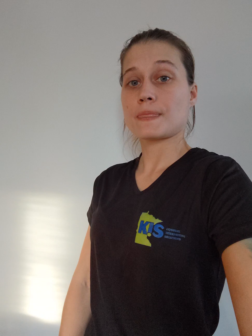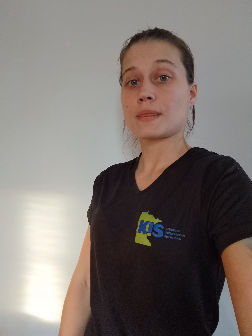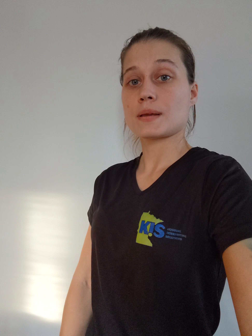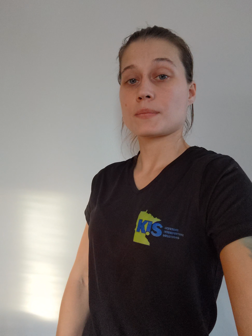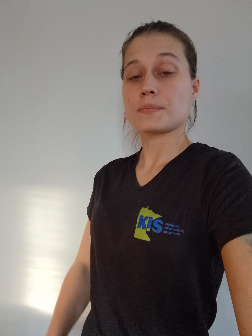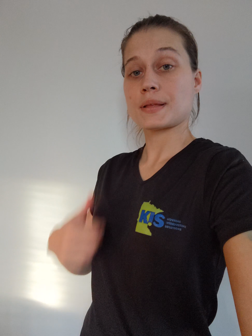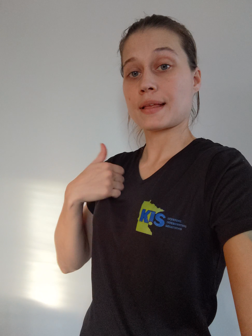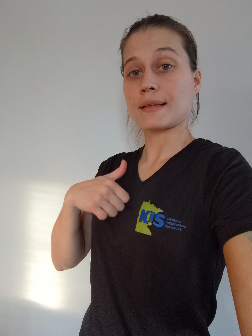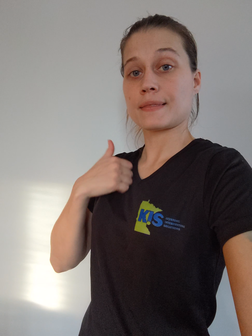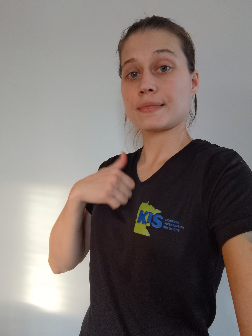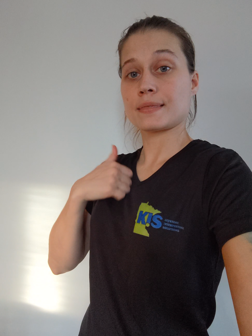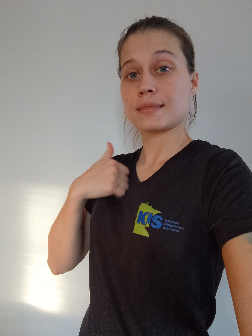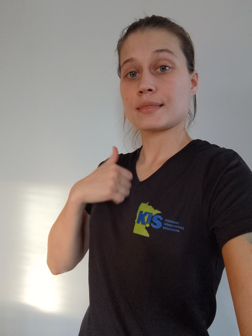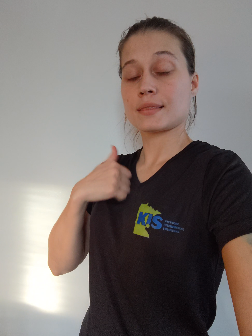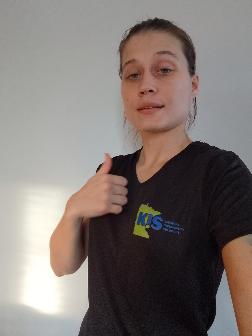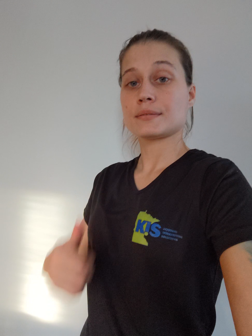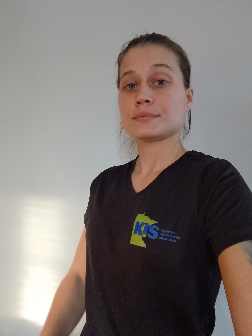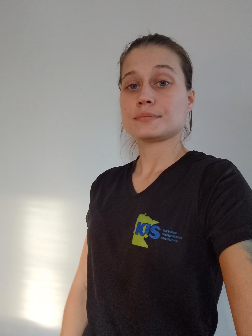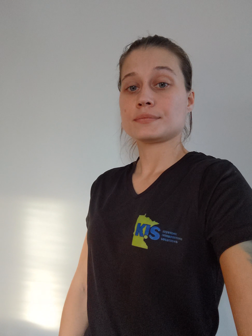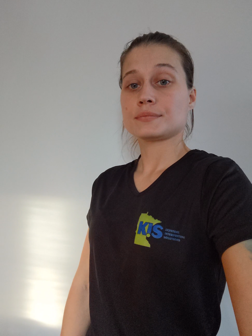bath